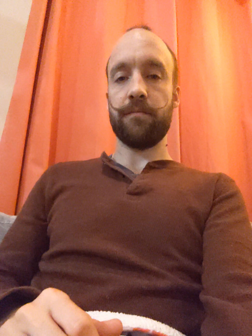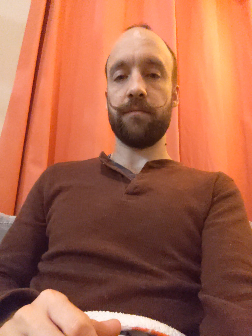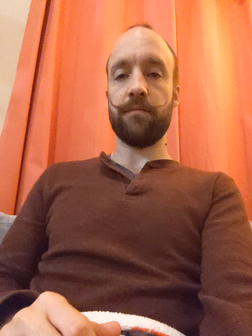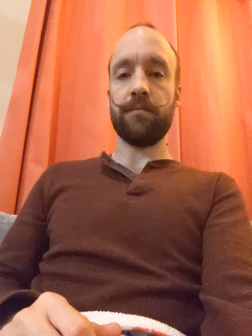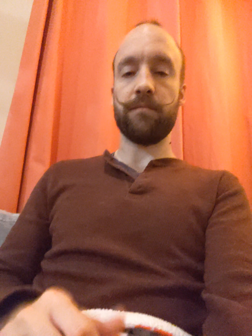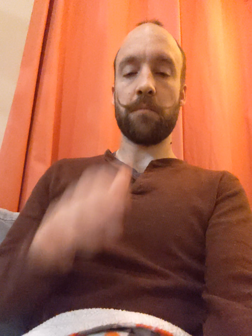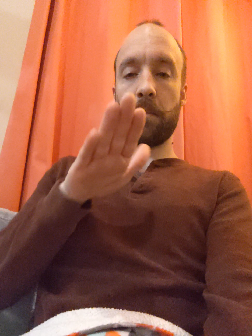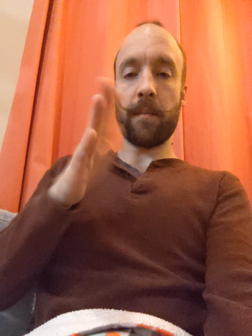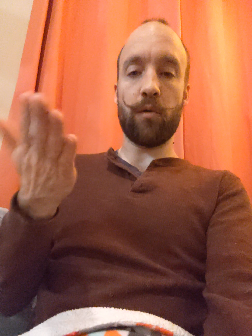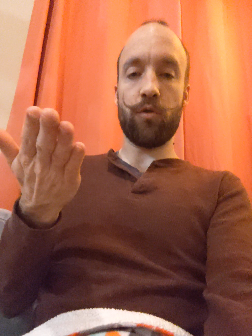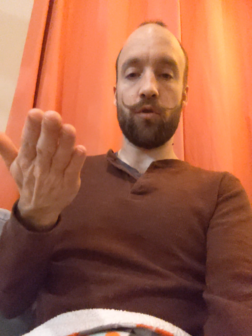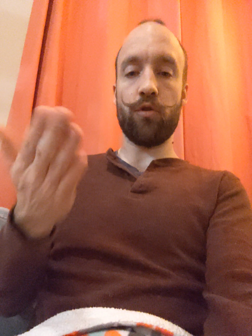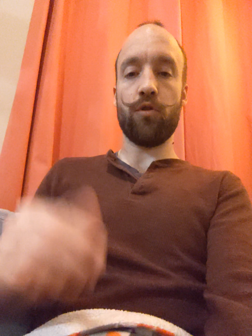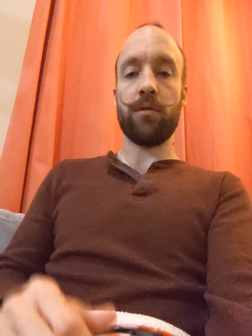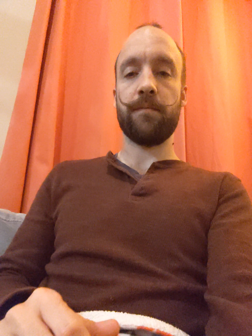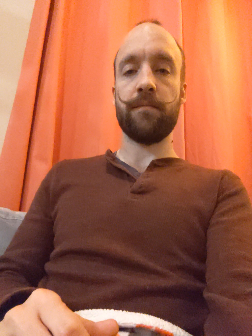book